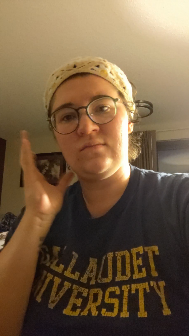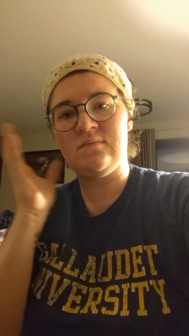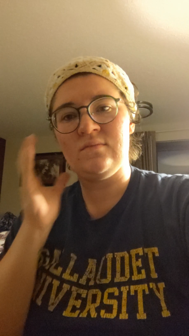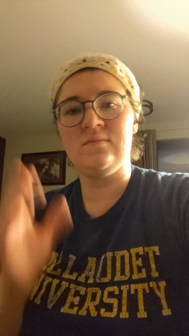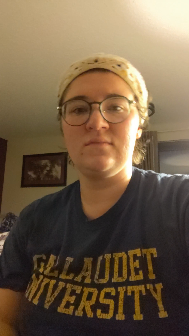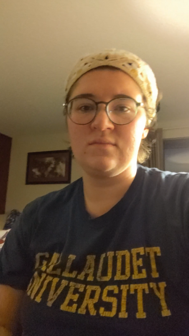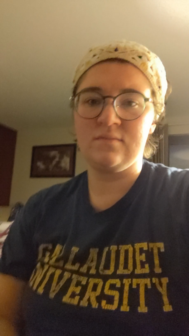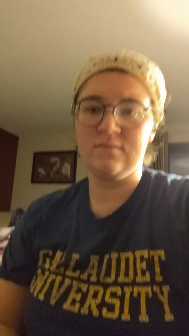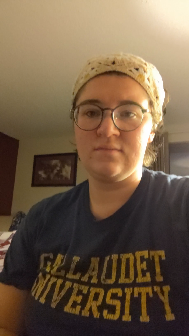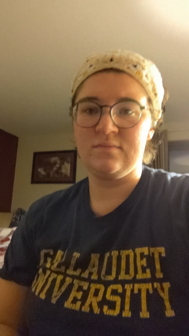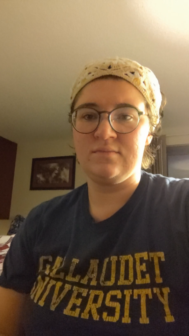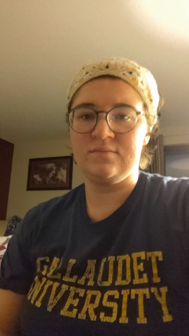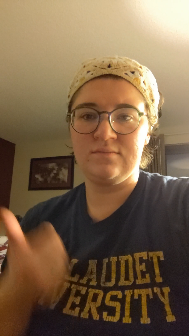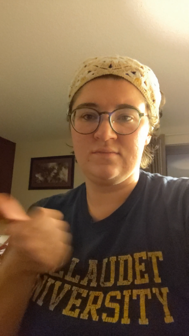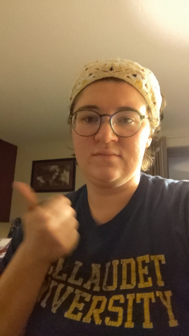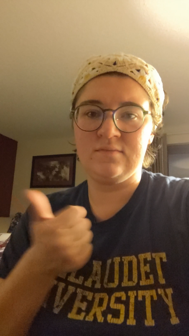chase